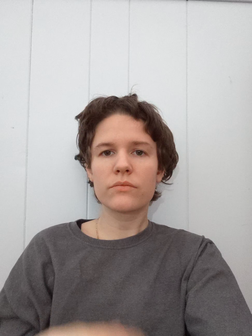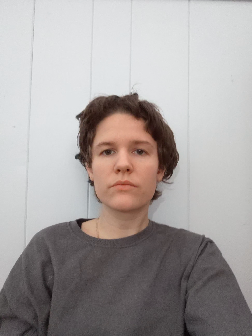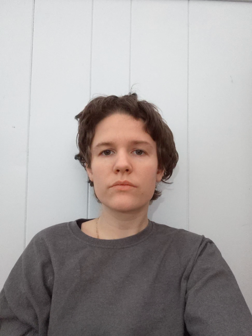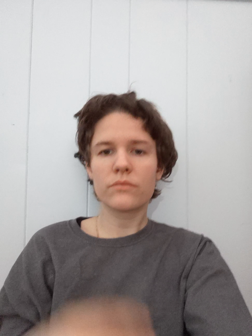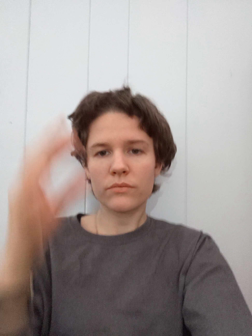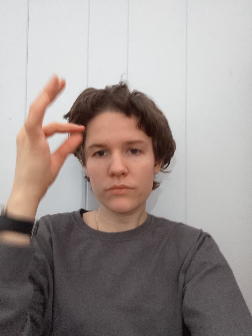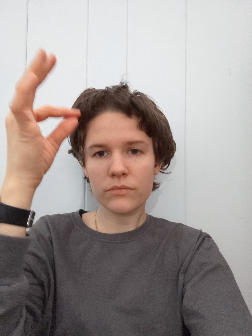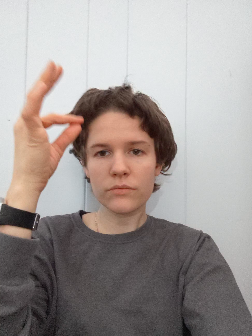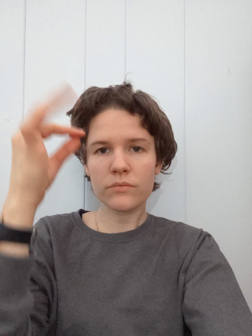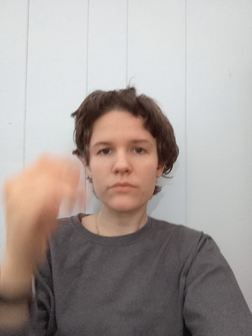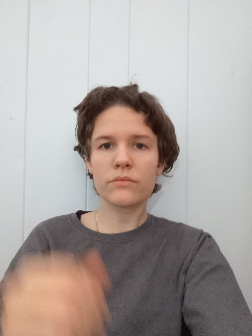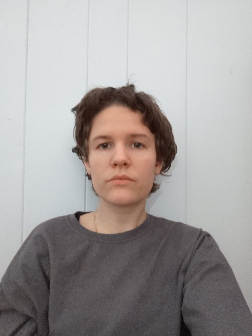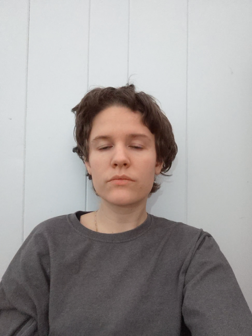hair